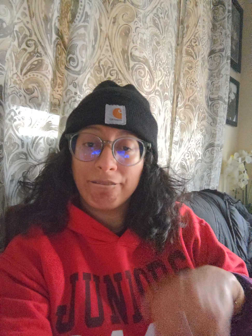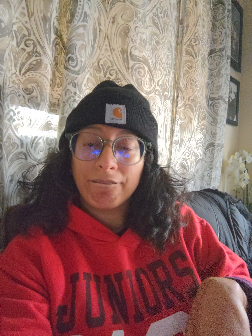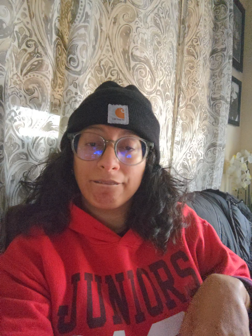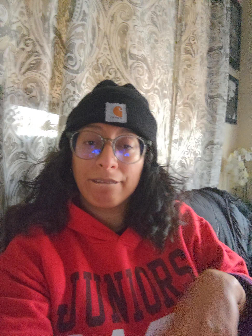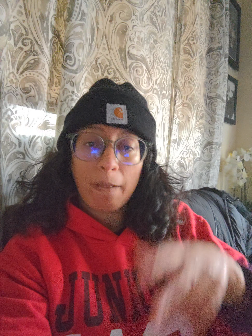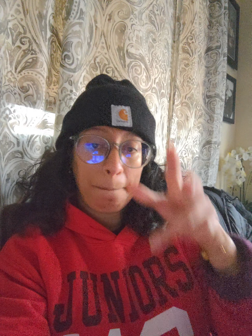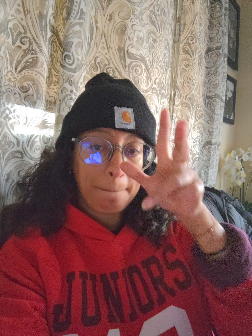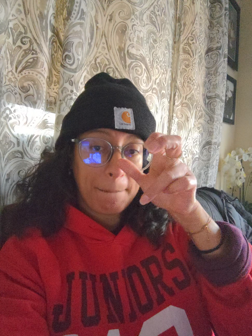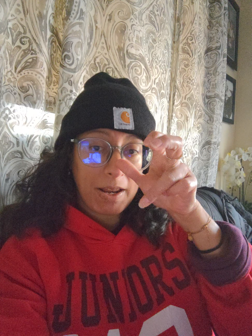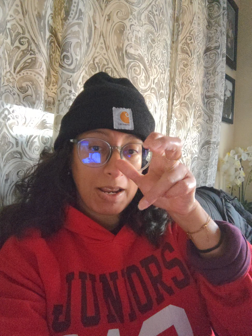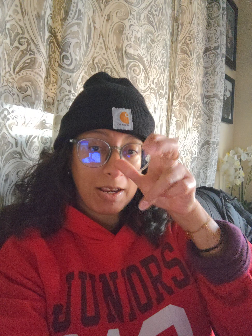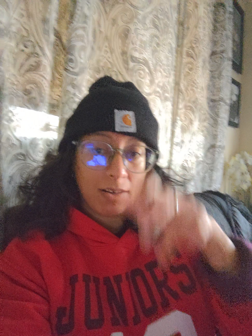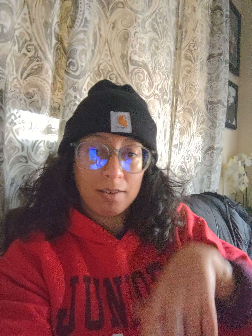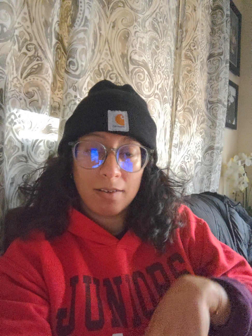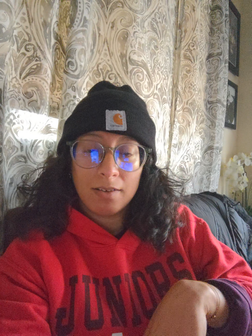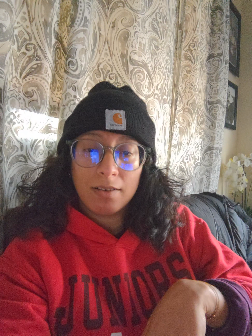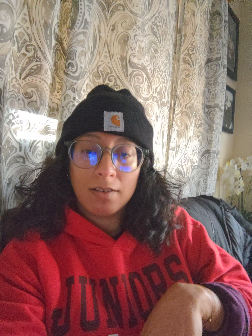bug